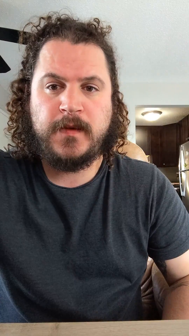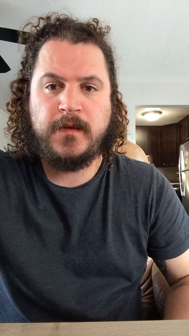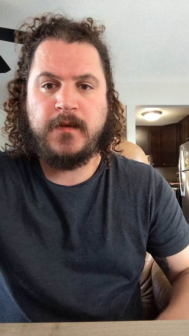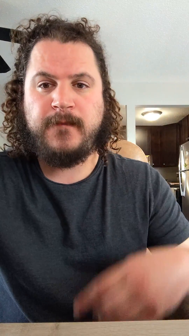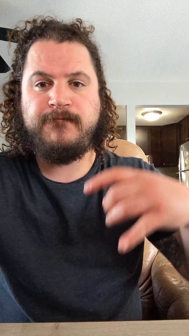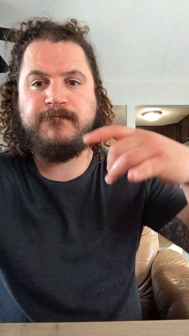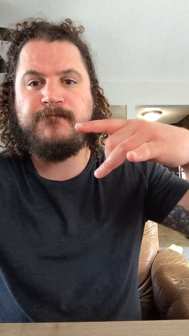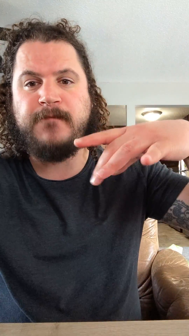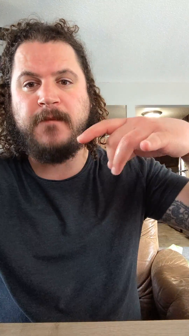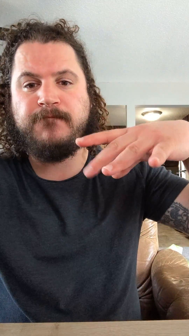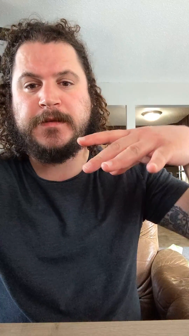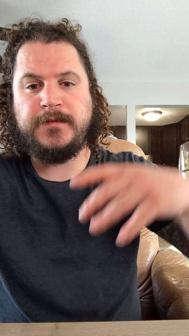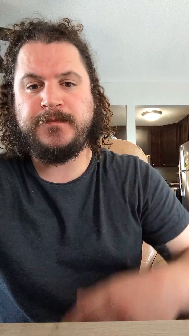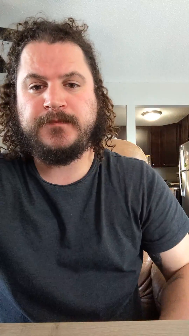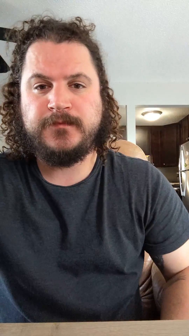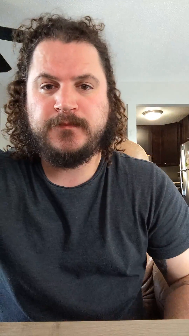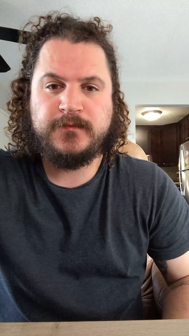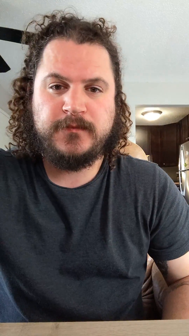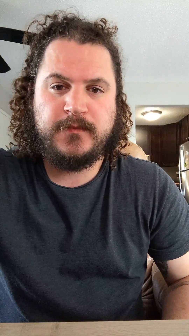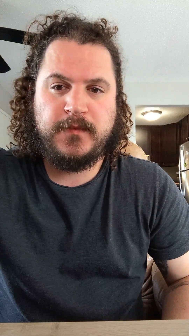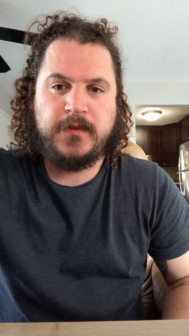pumpkin